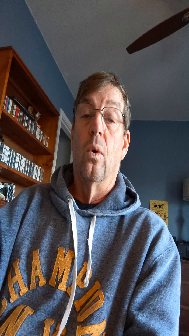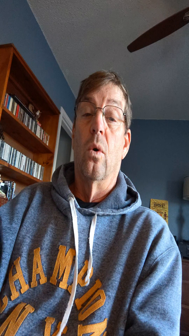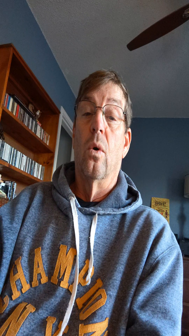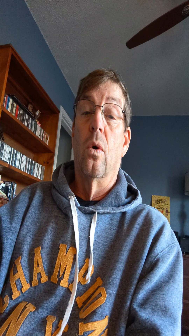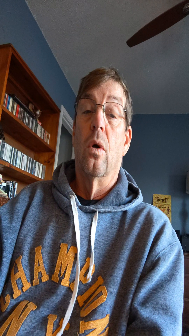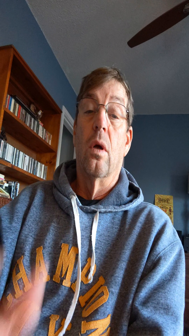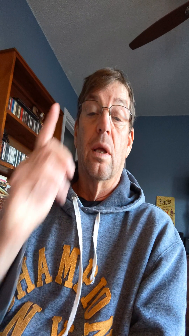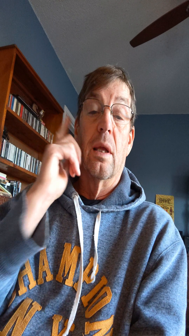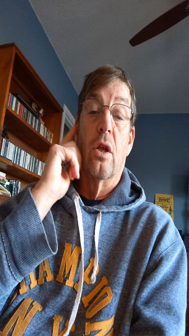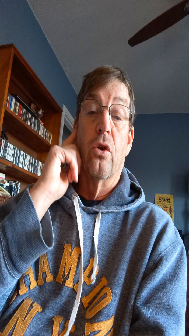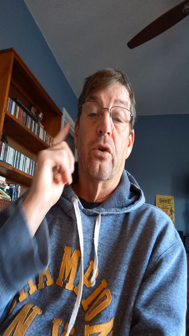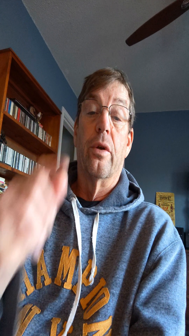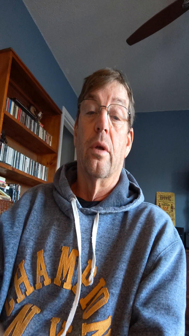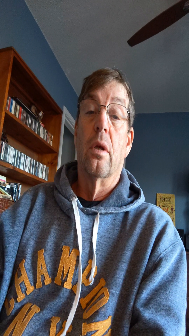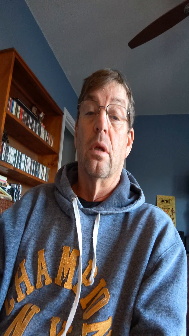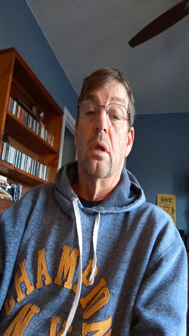hear